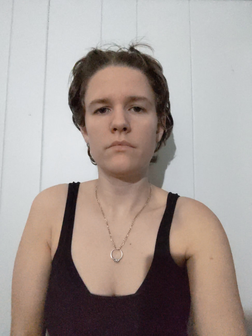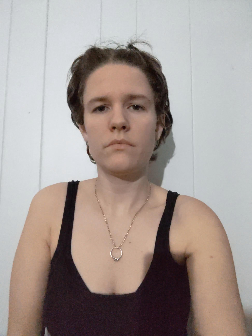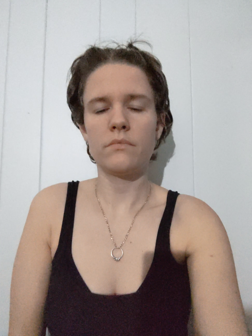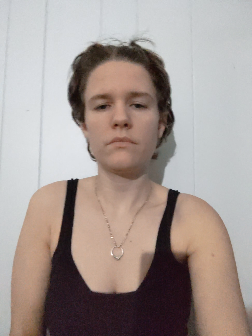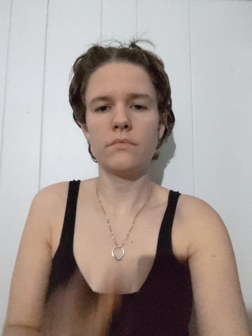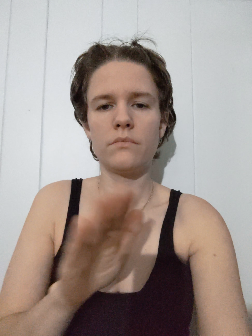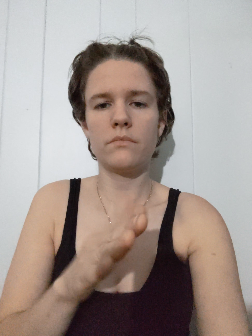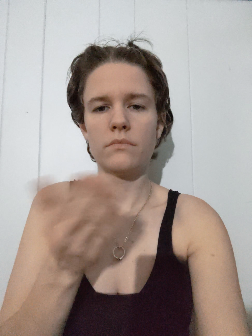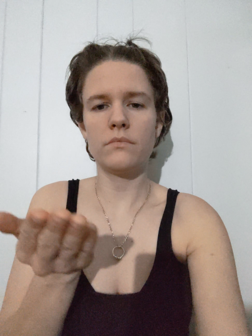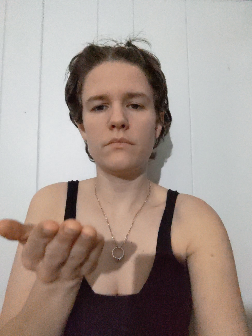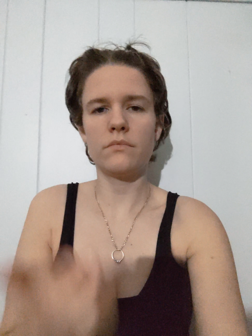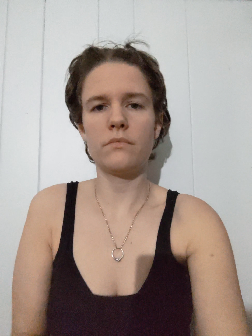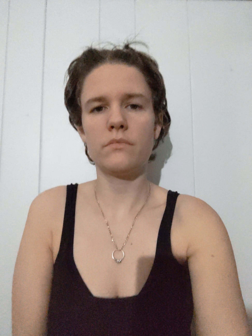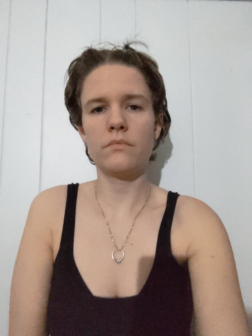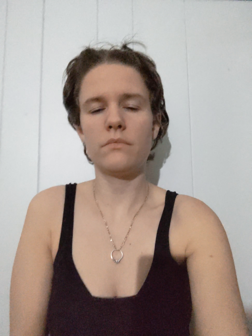book